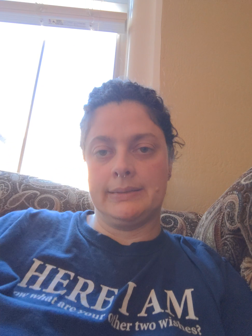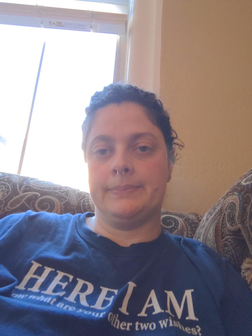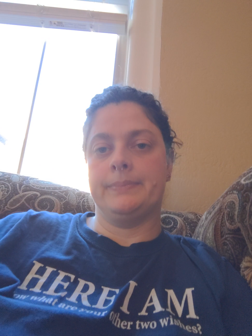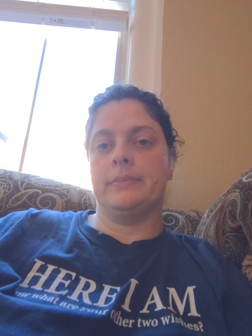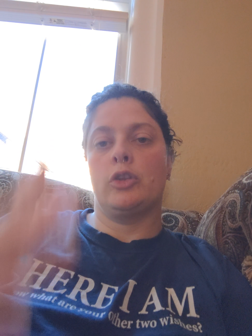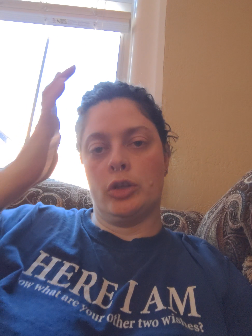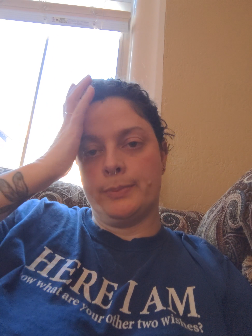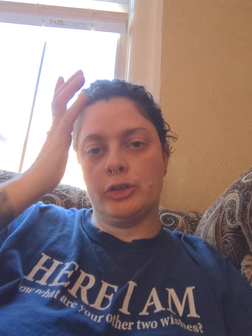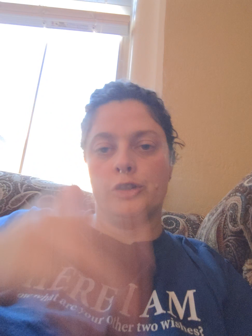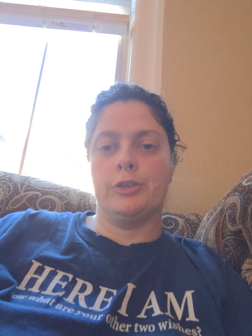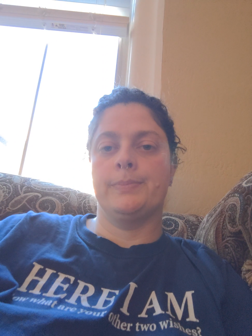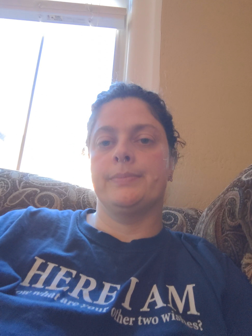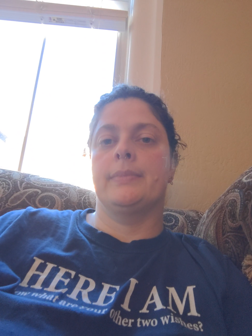garbage